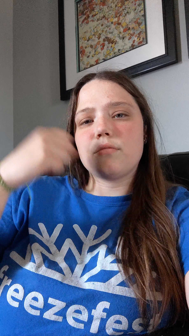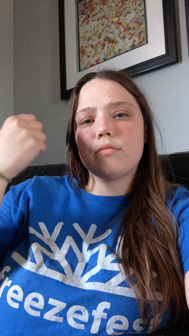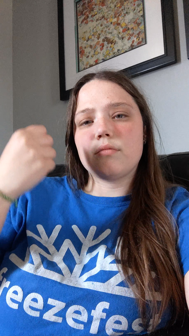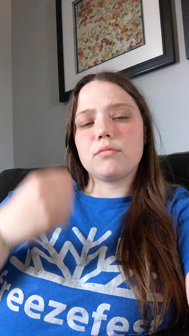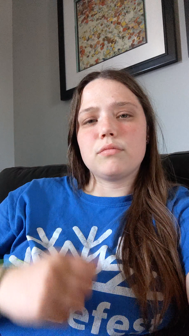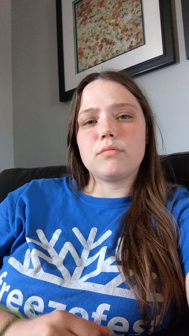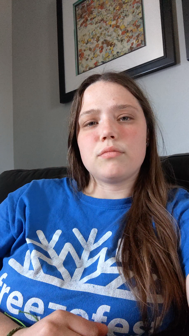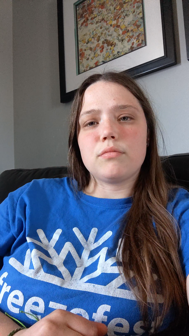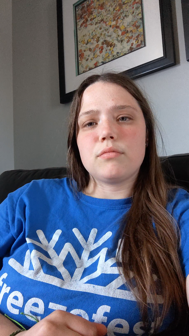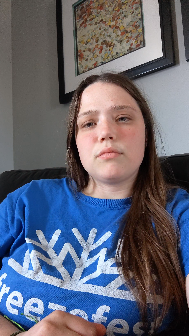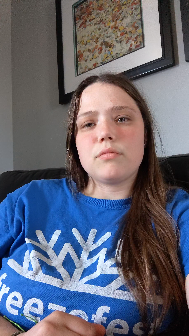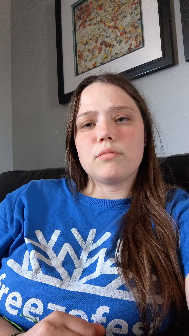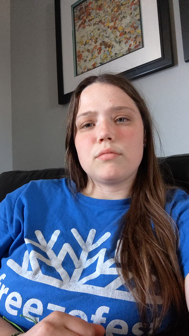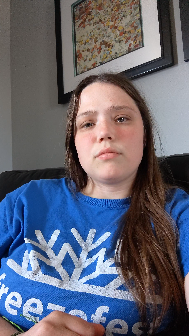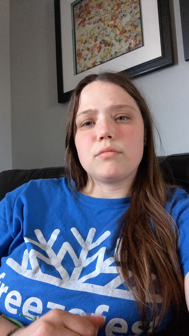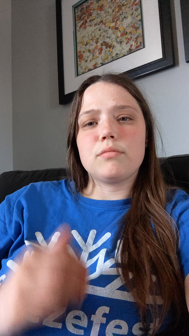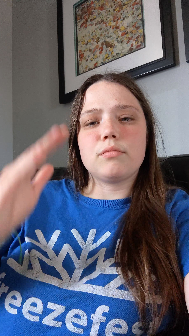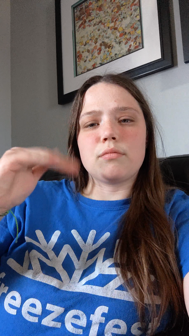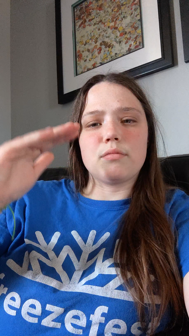build